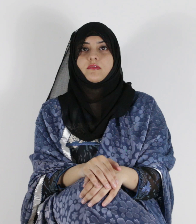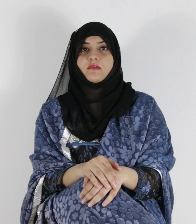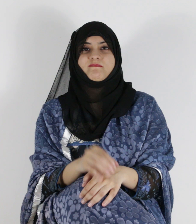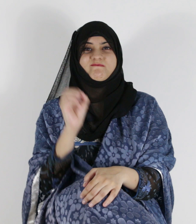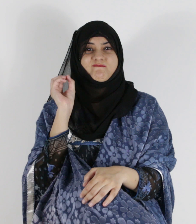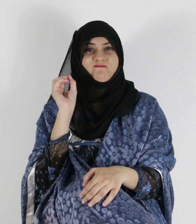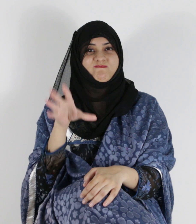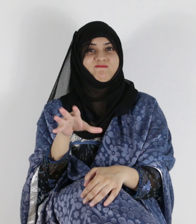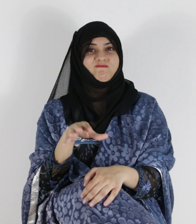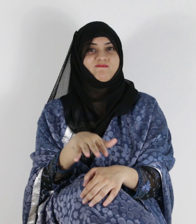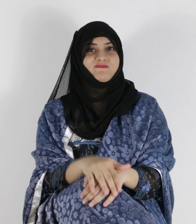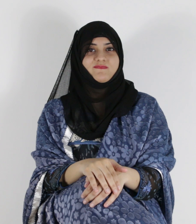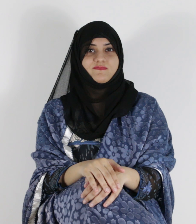bad